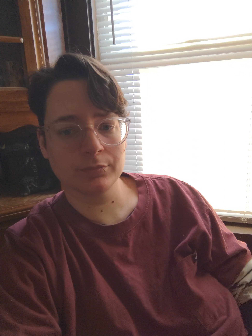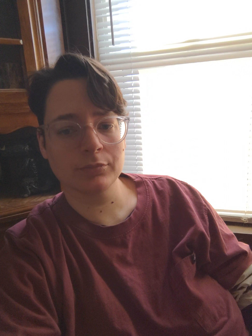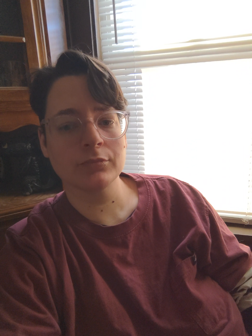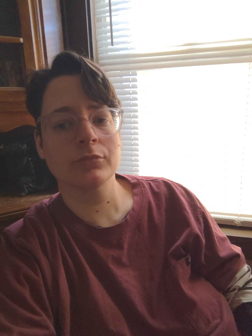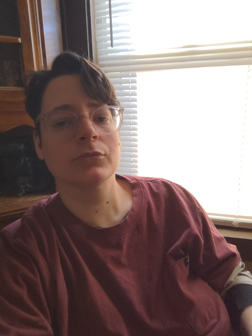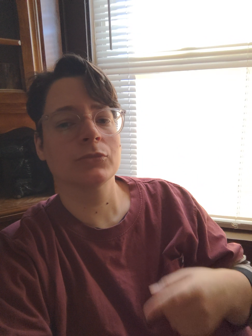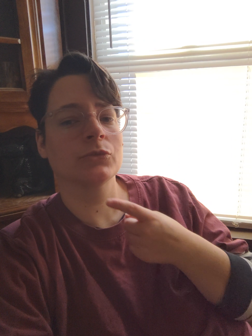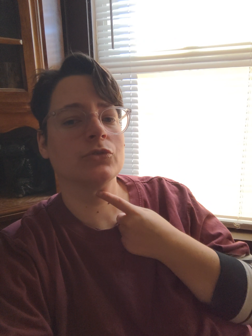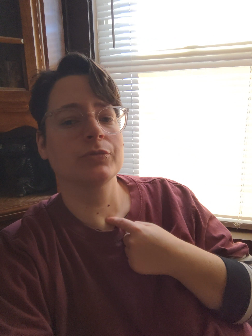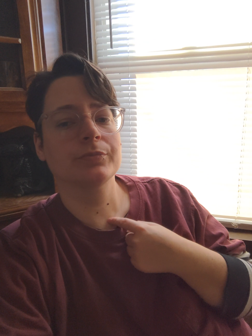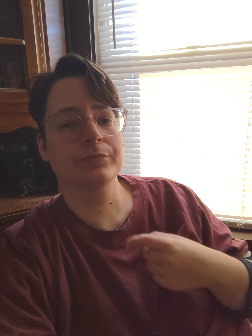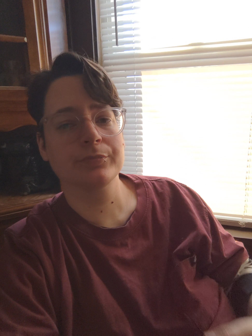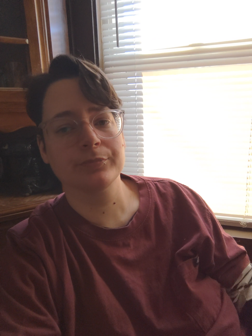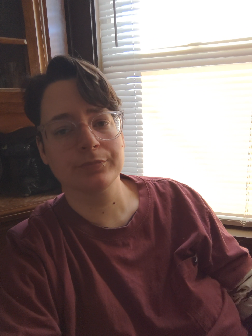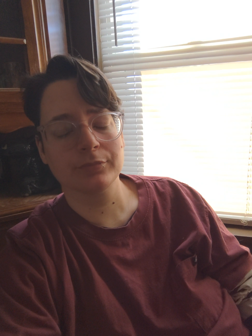thirsty